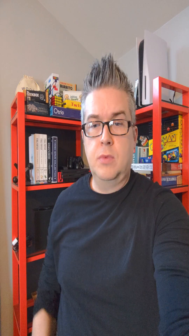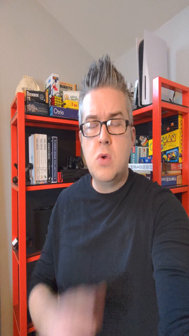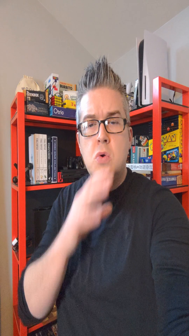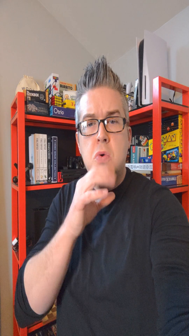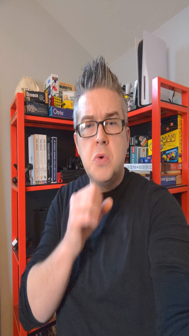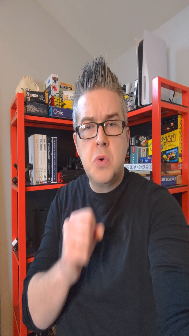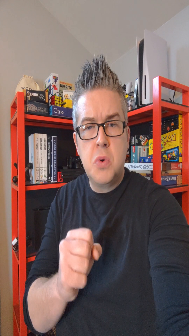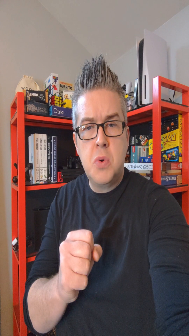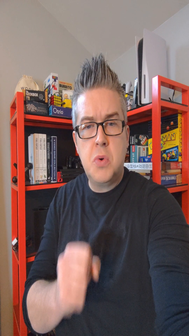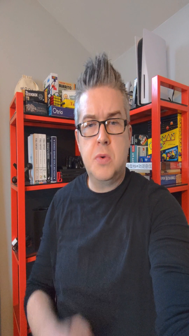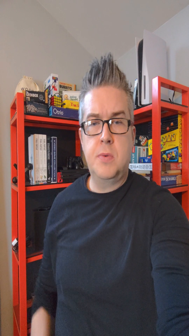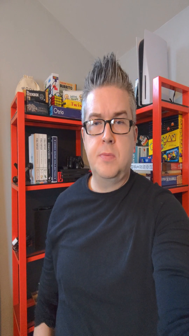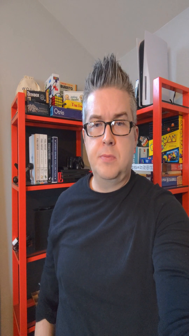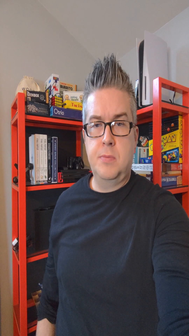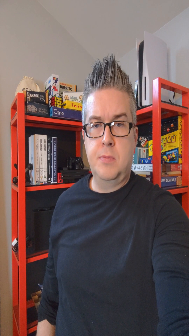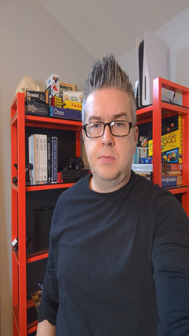old